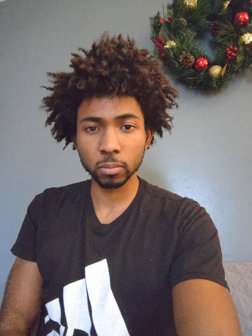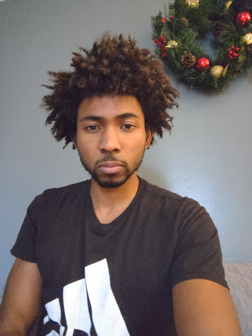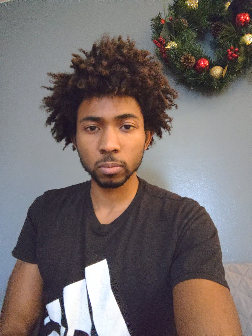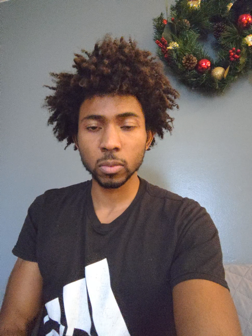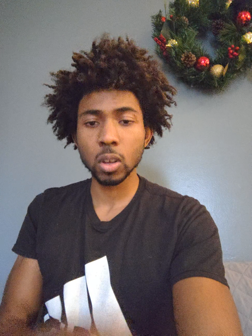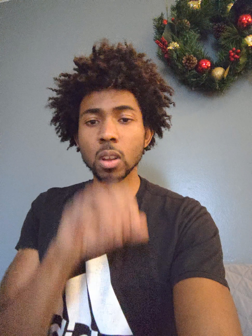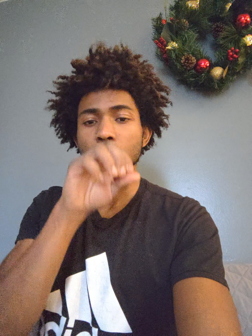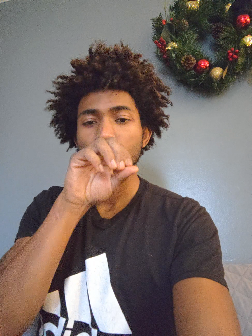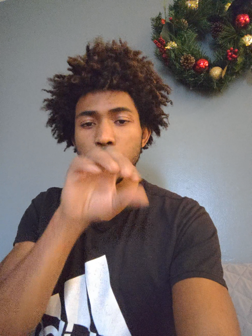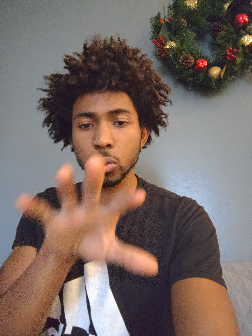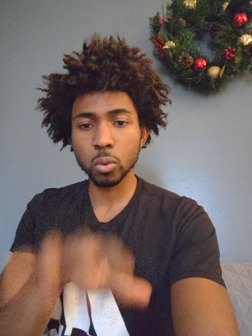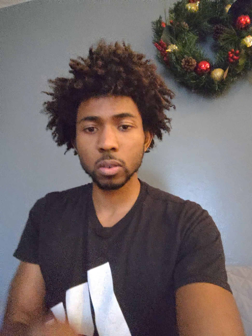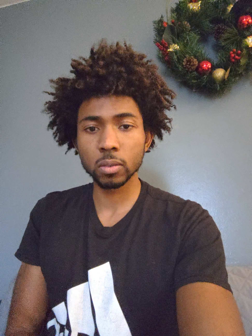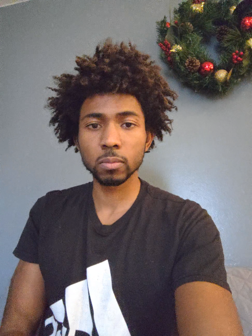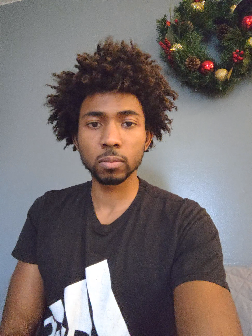blow